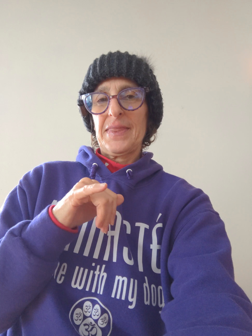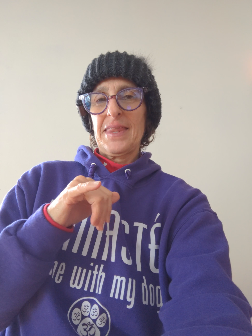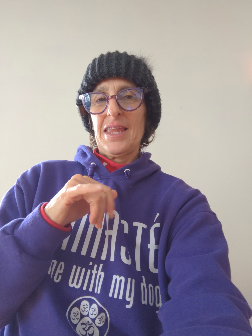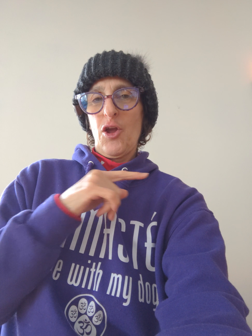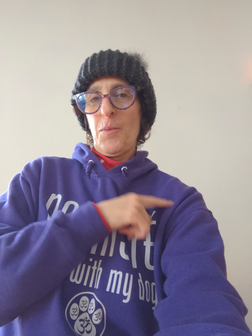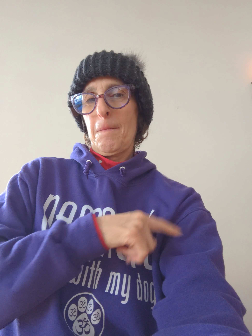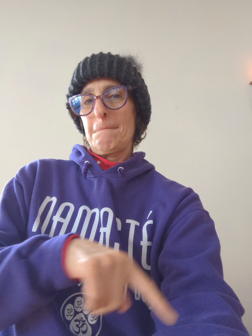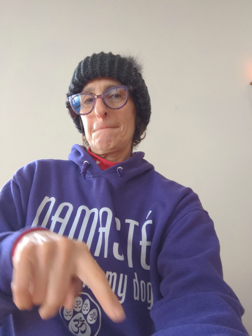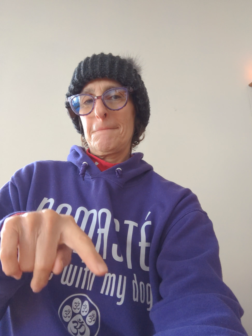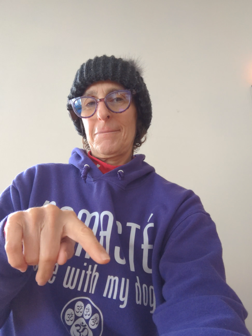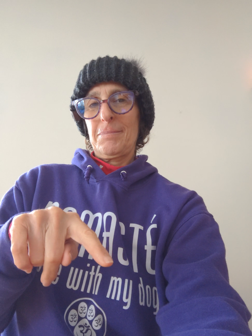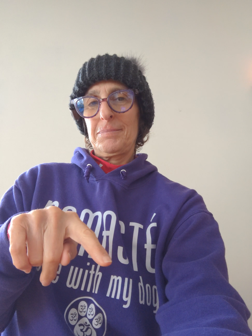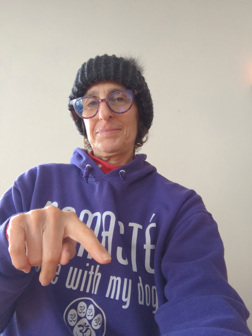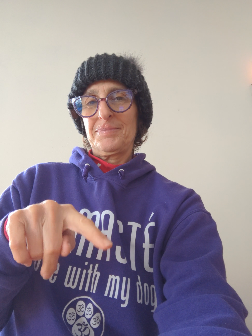arm